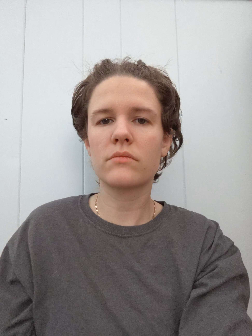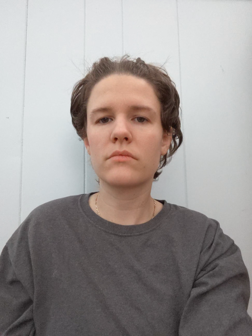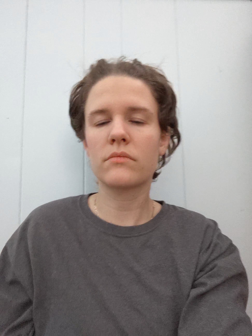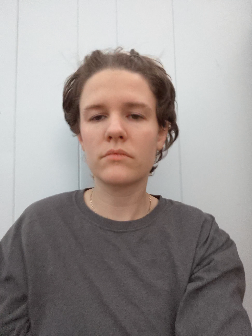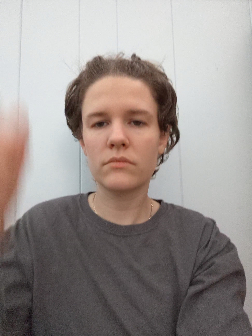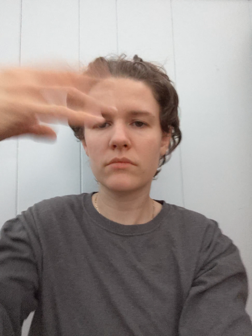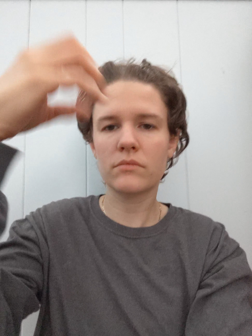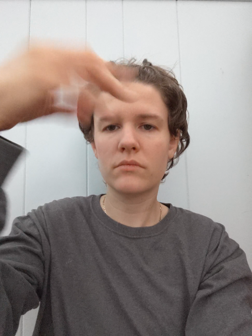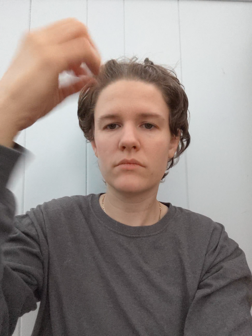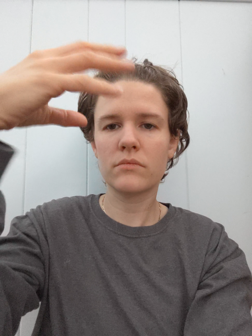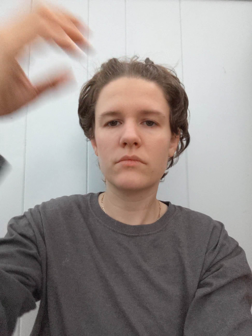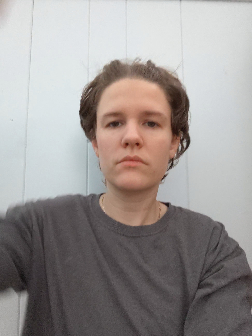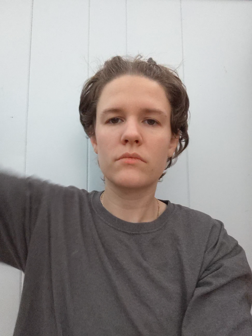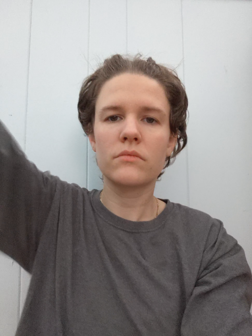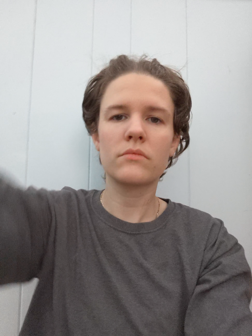shower